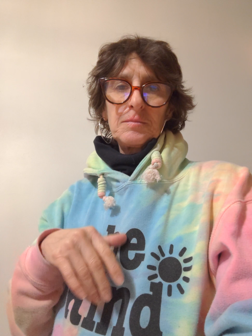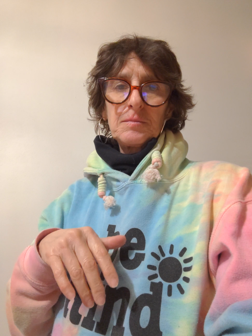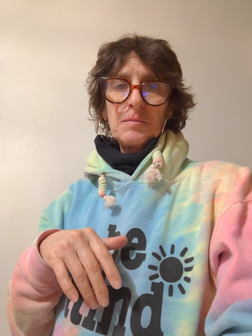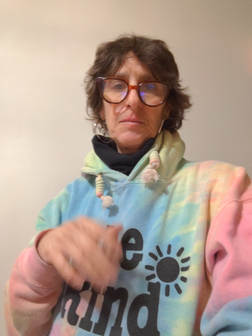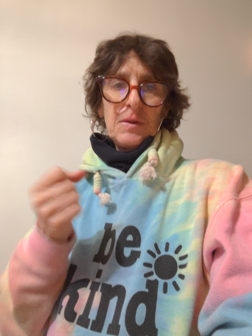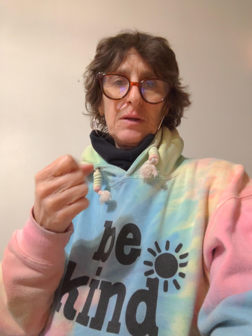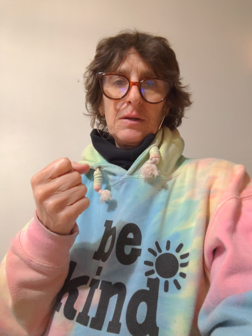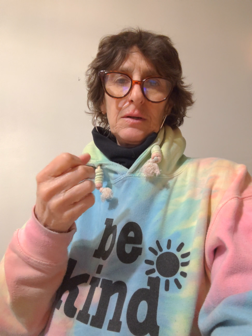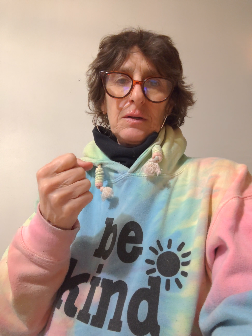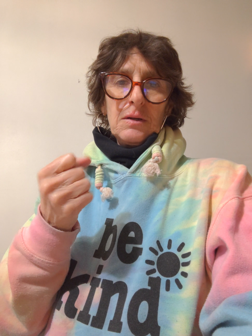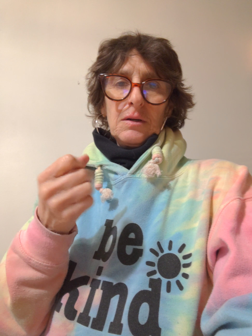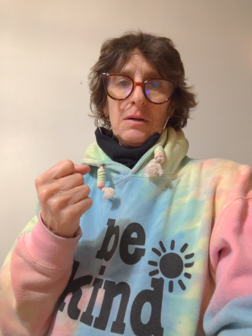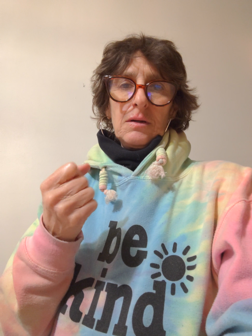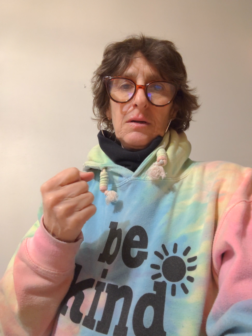milk